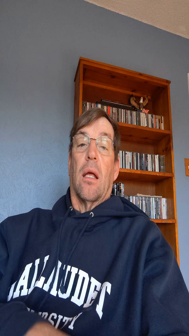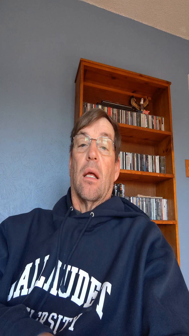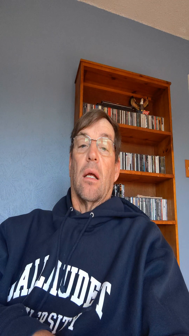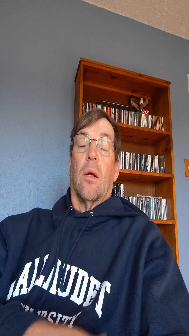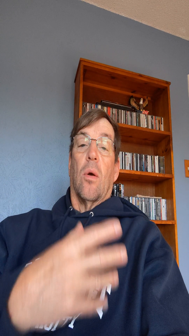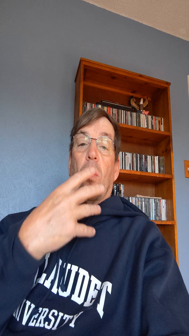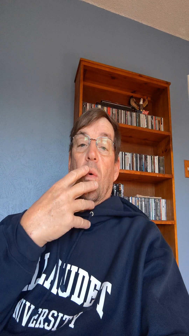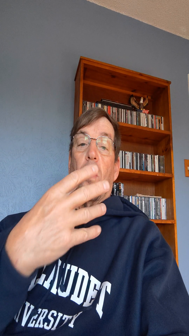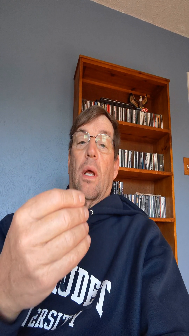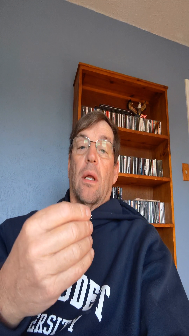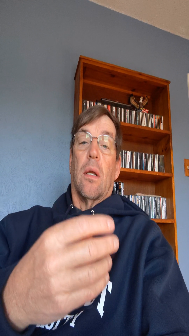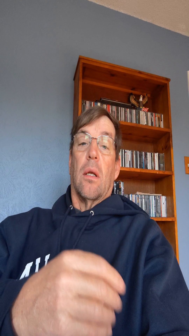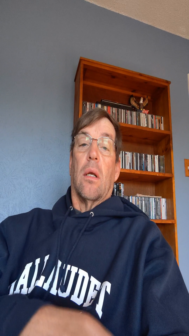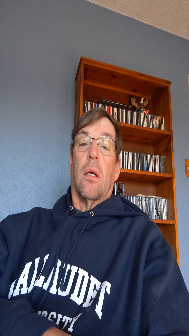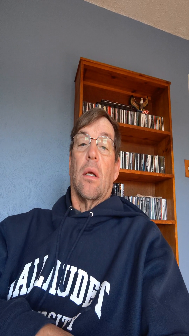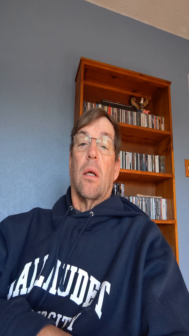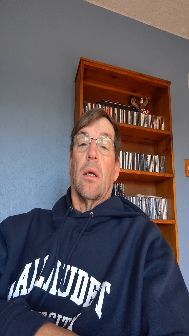wet